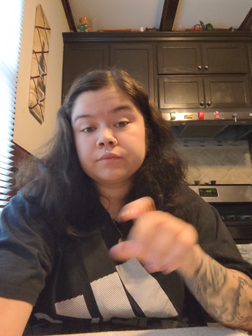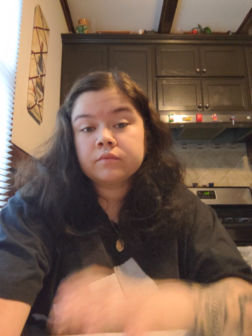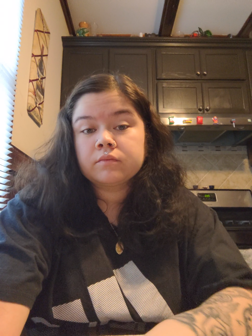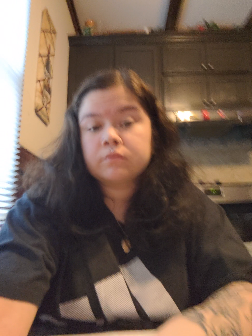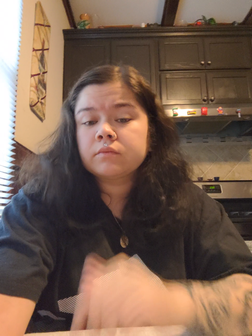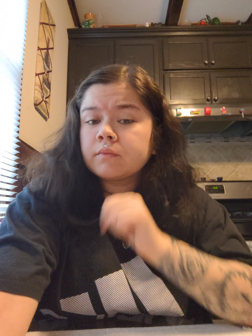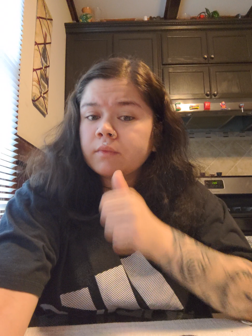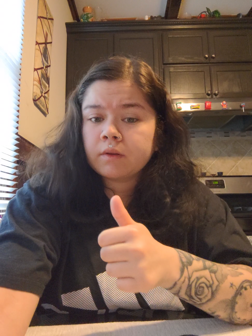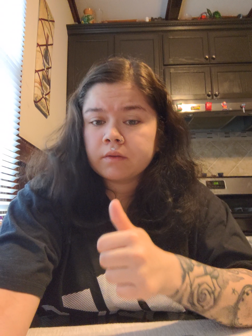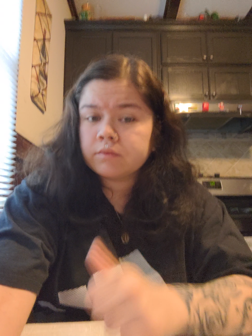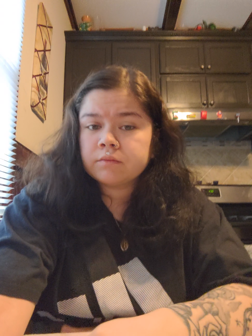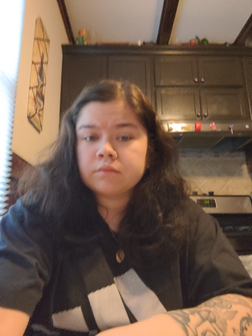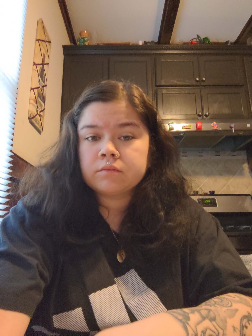not